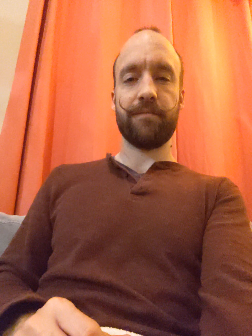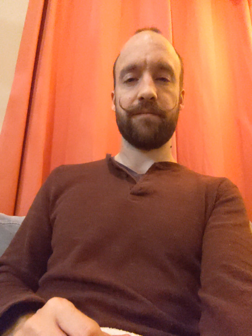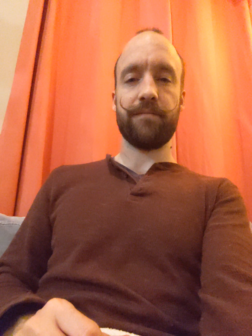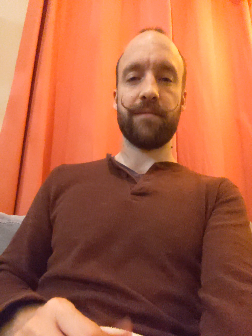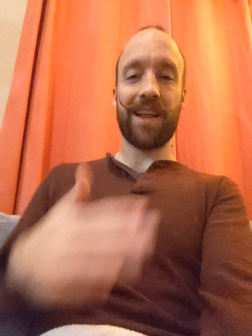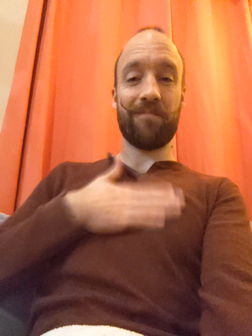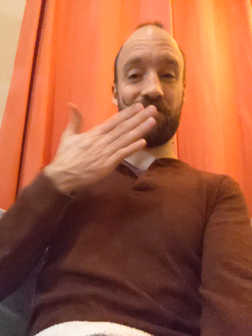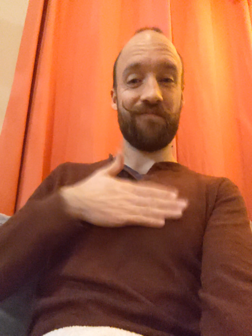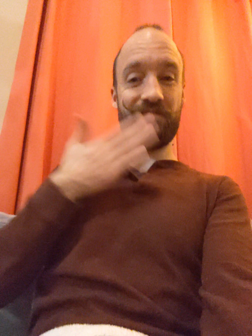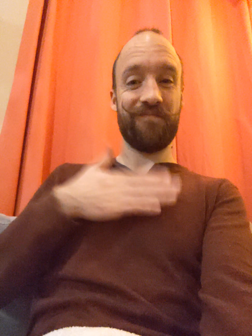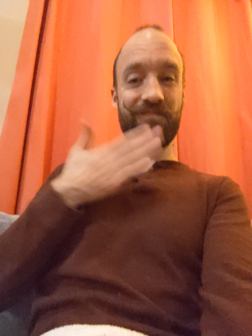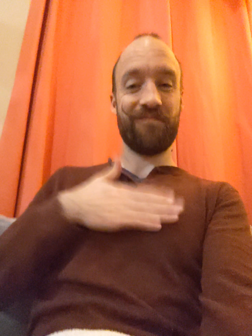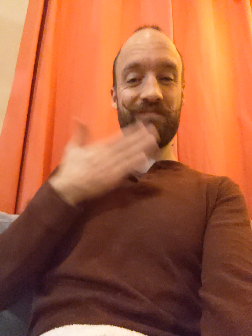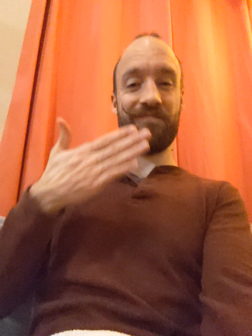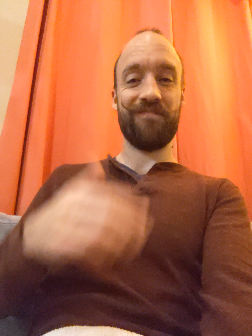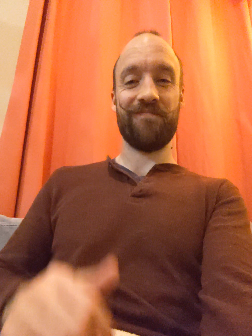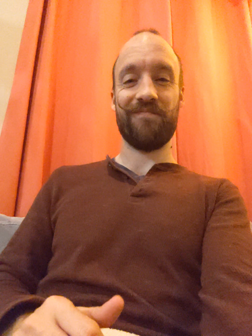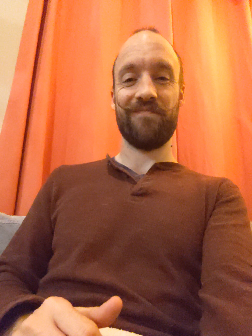happy